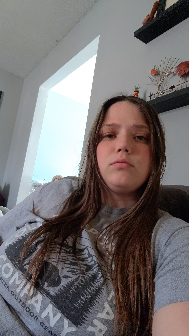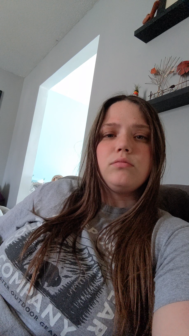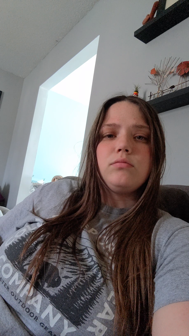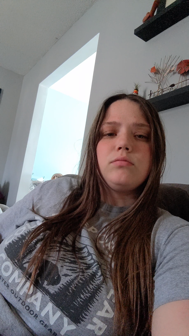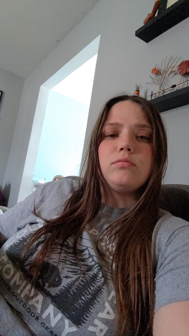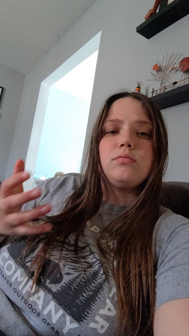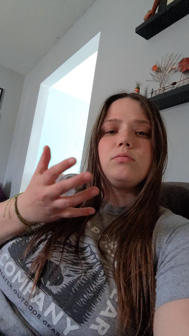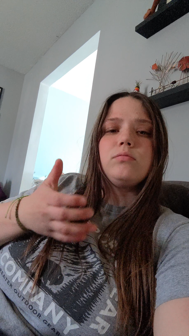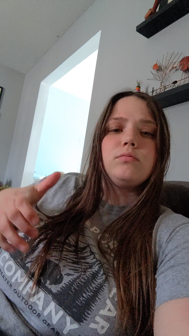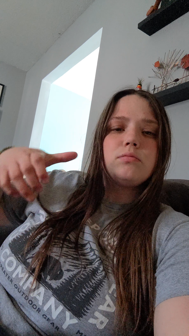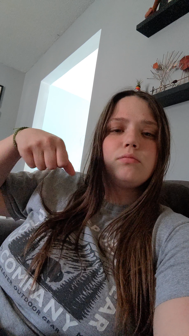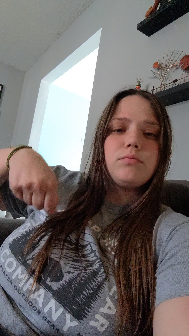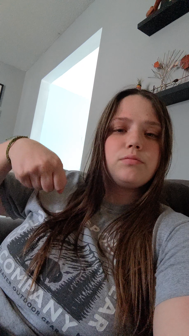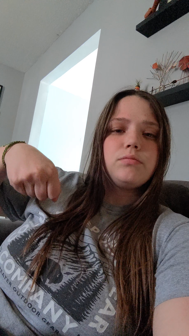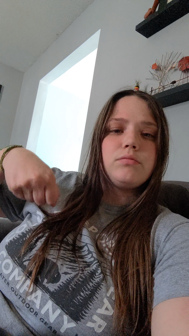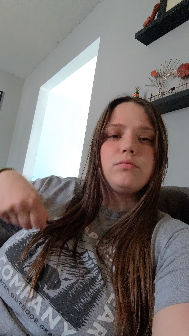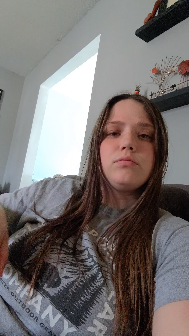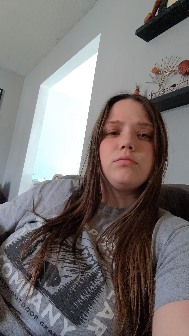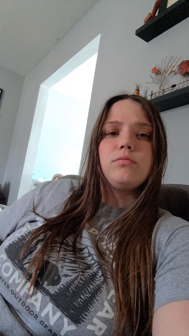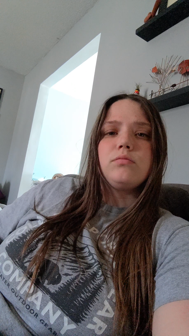basket